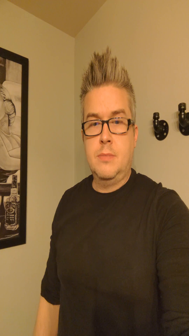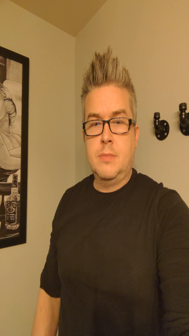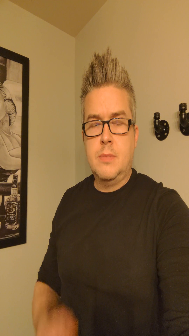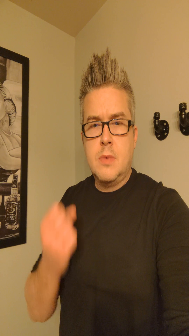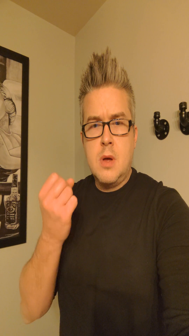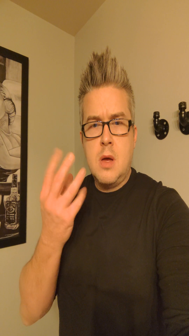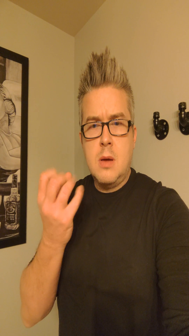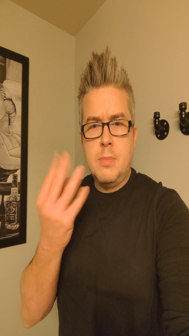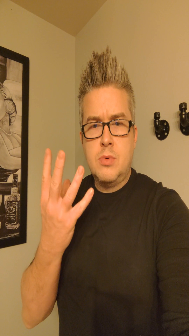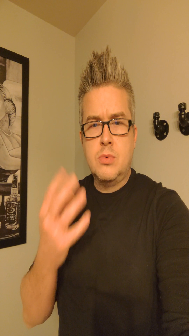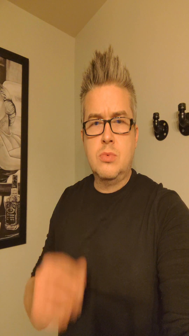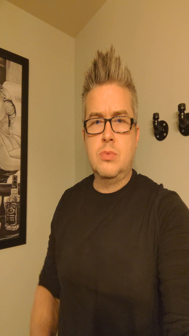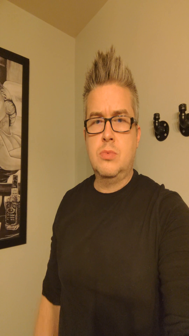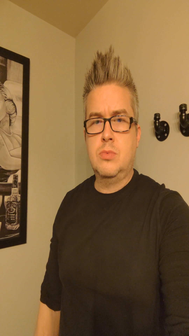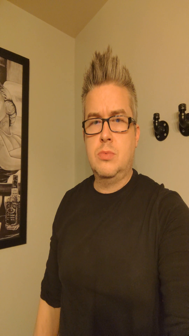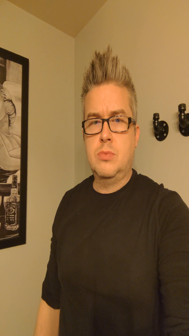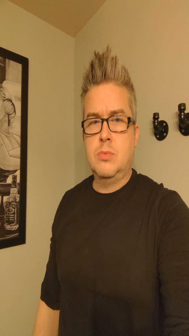many